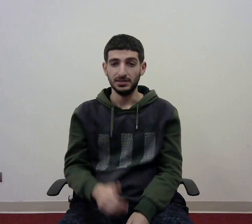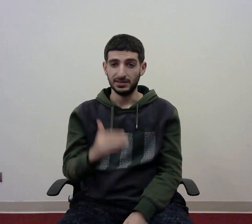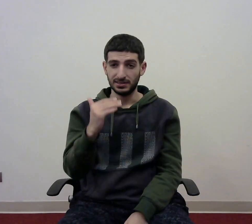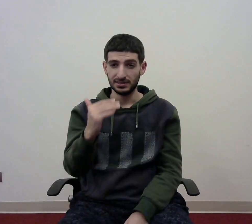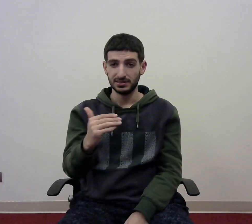siz